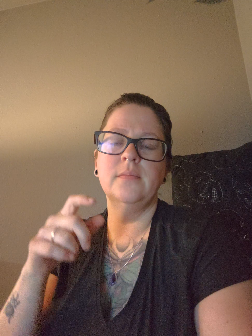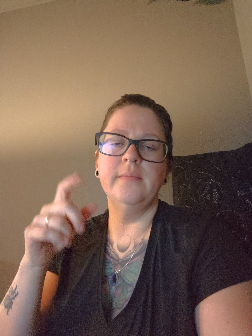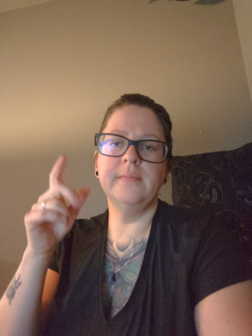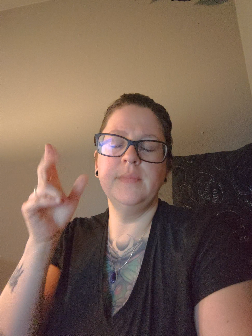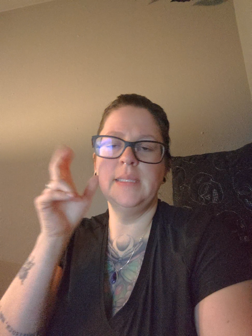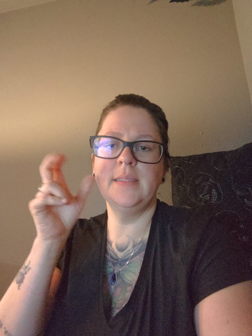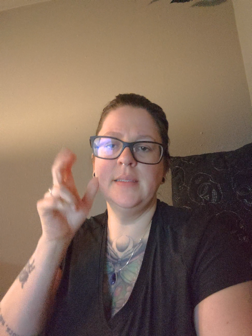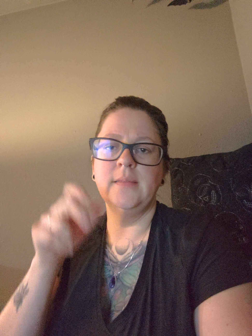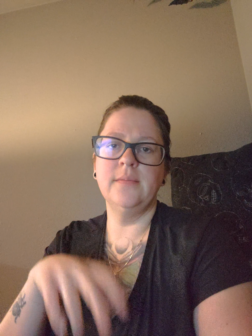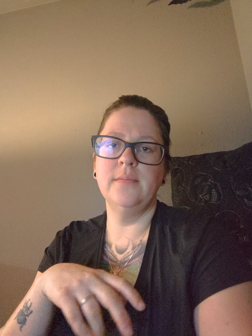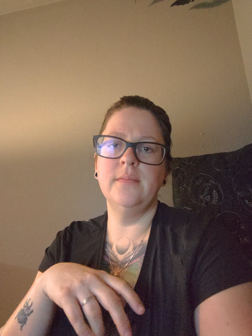listen